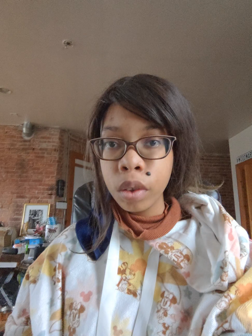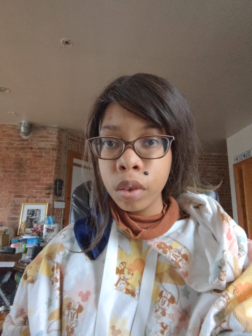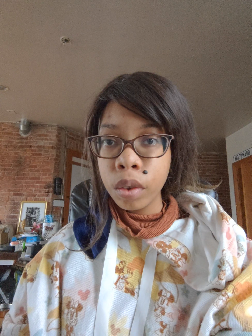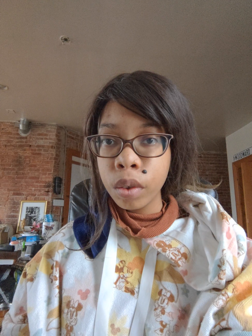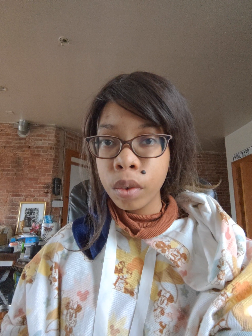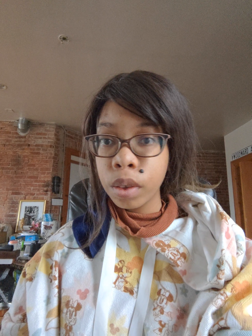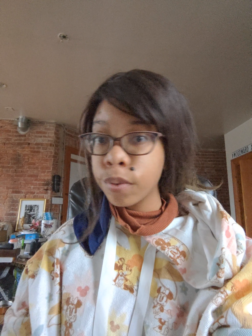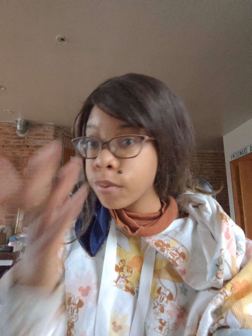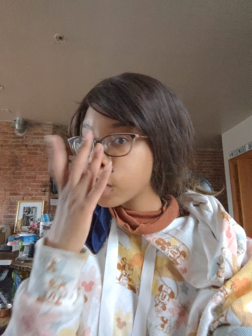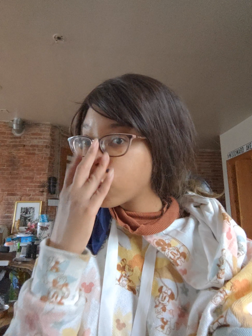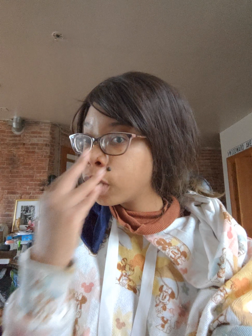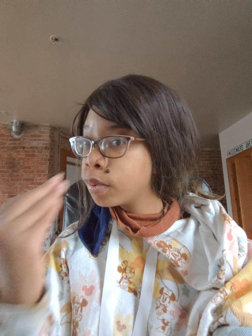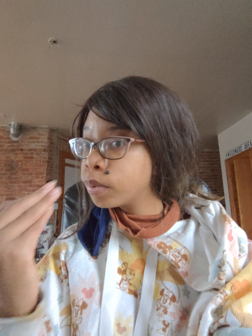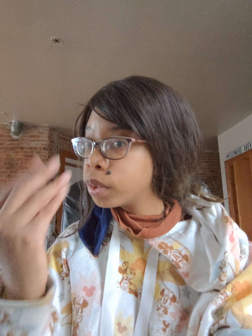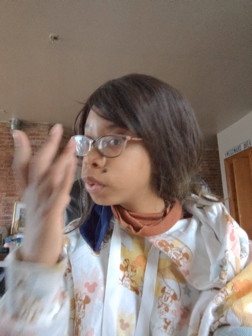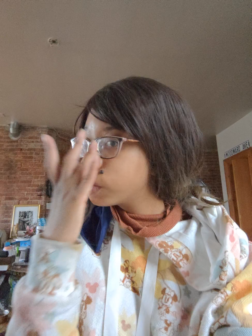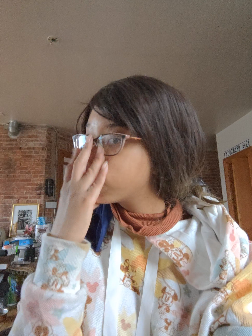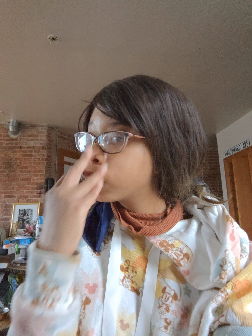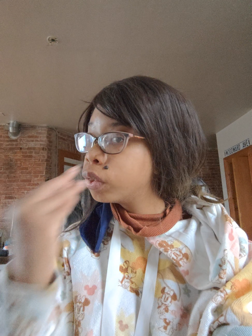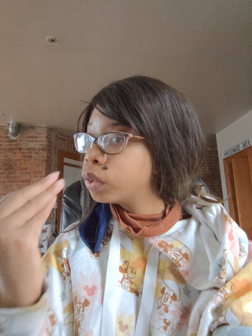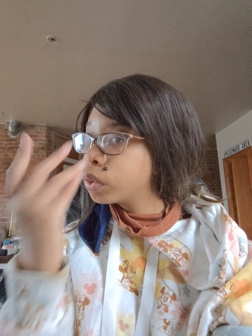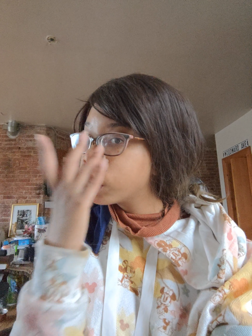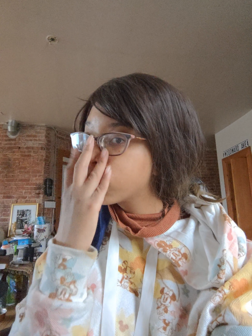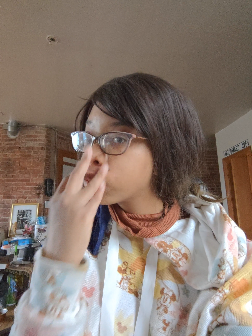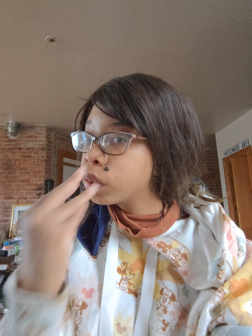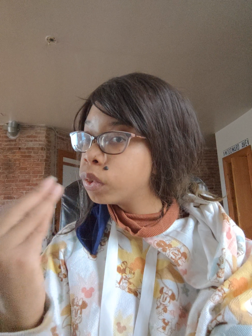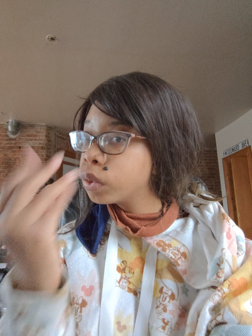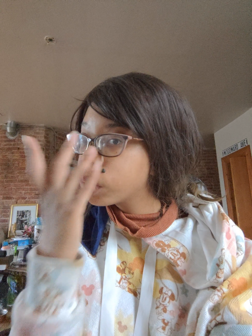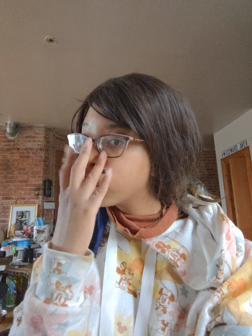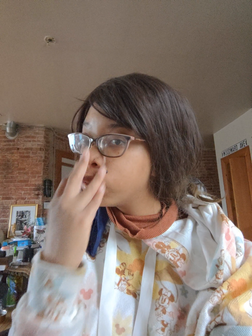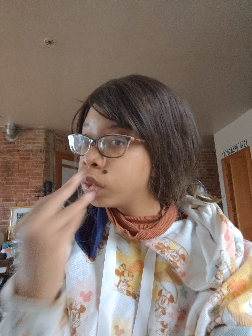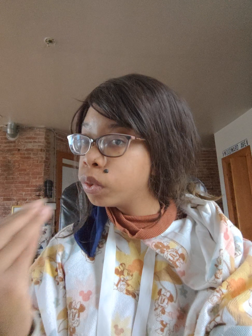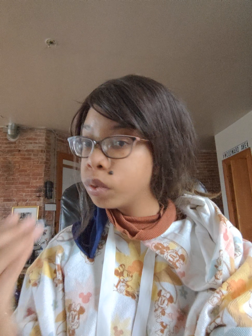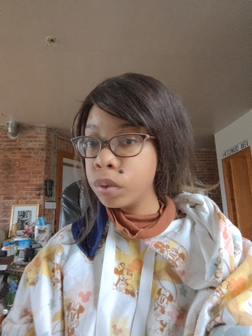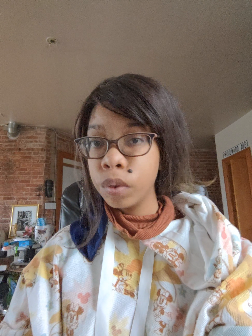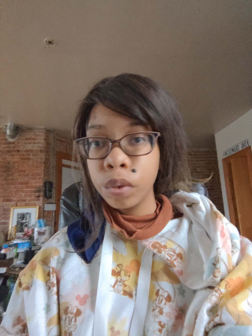wolf